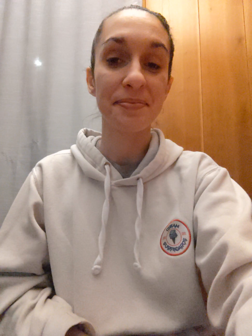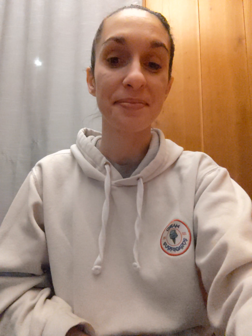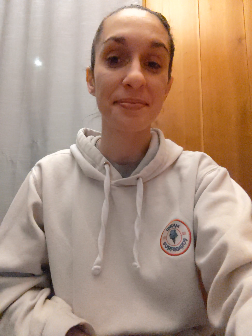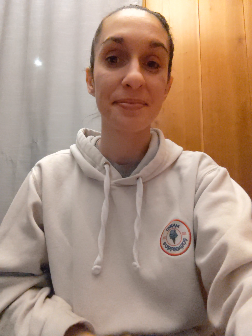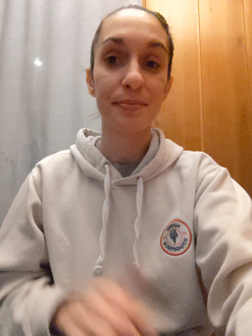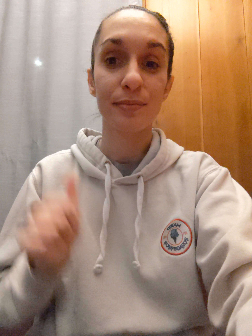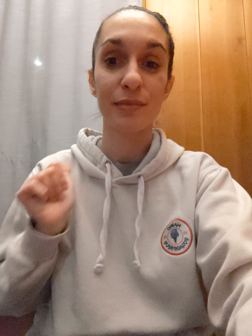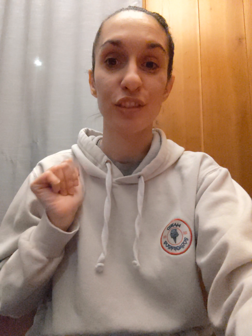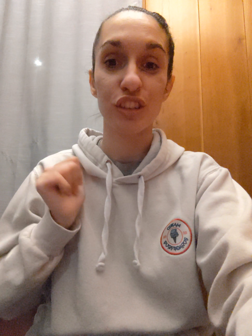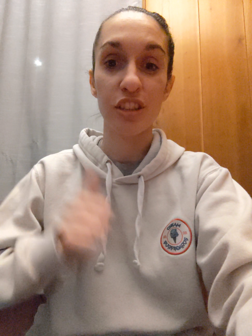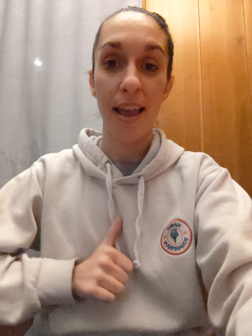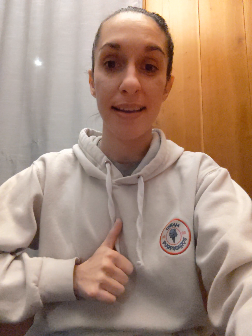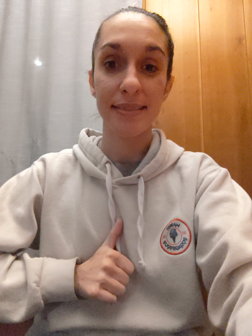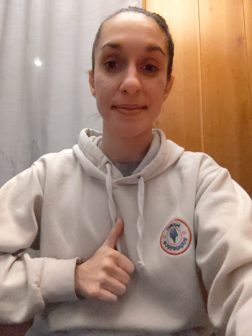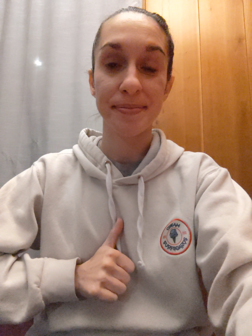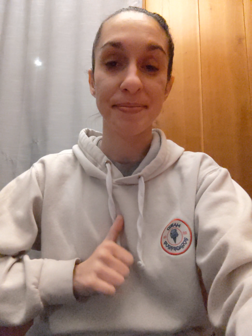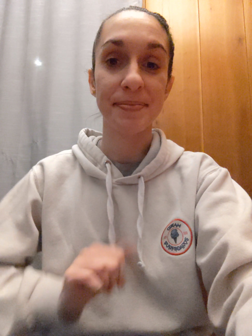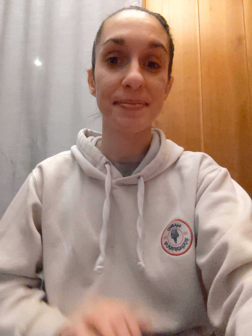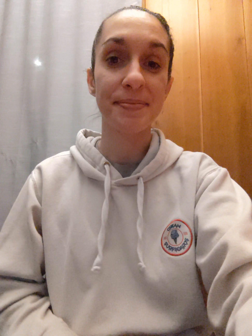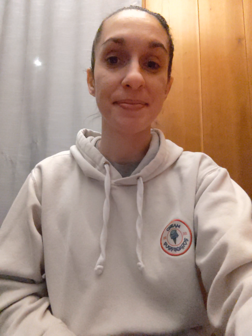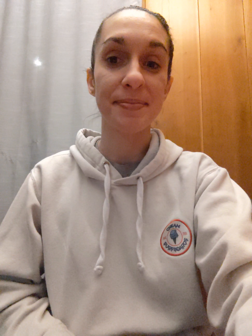jacket